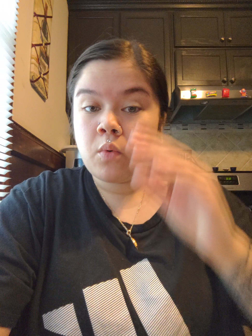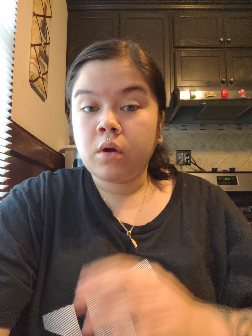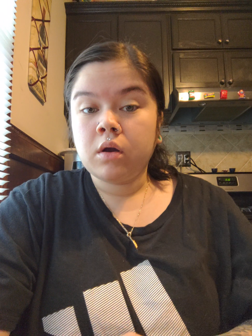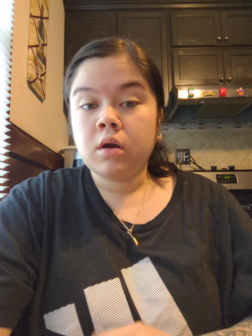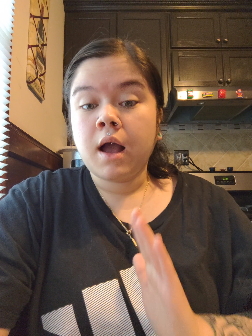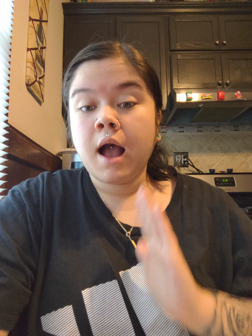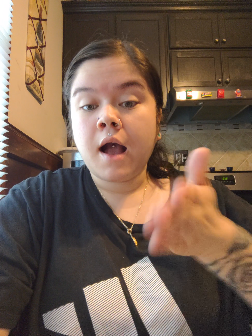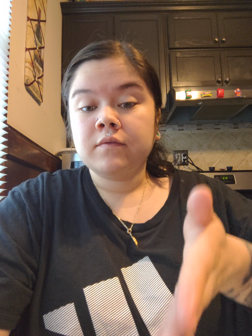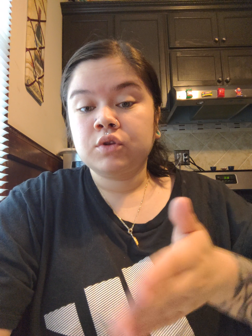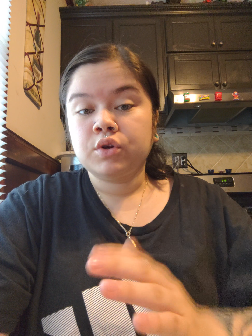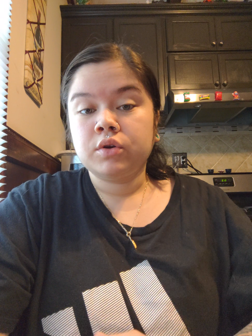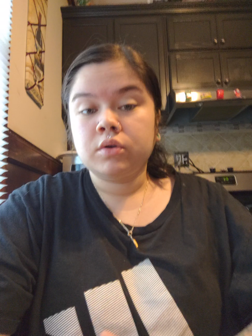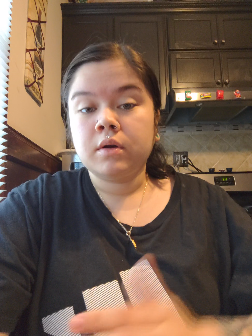after